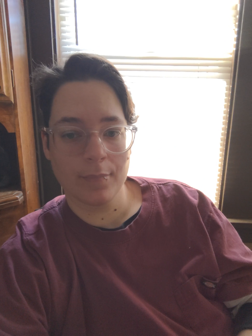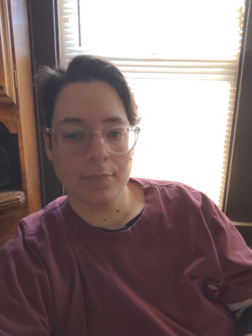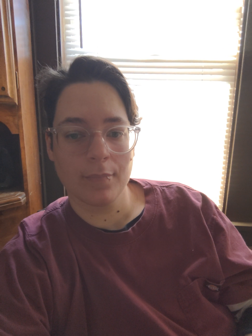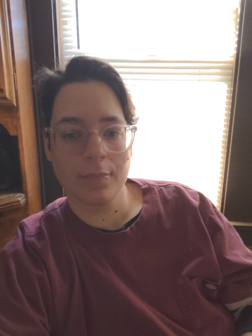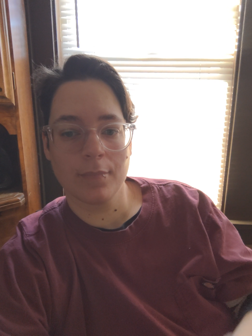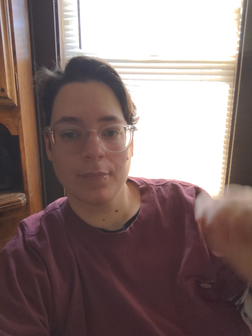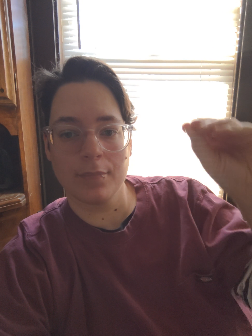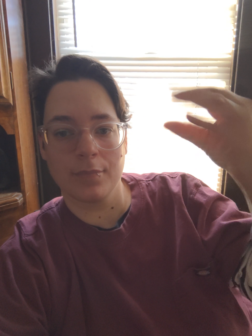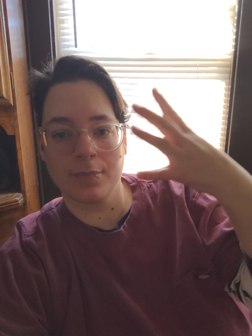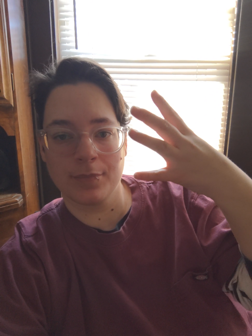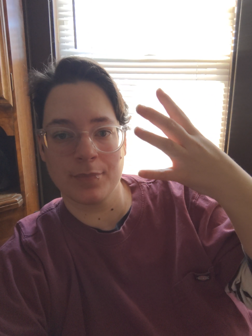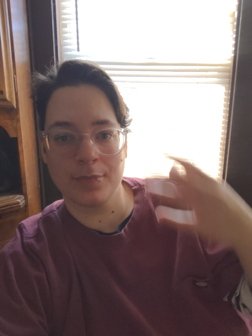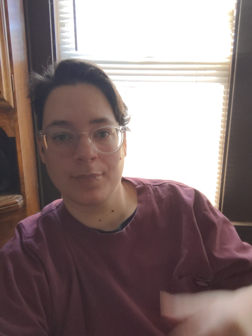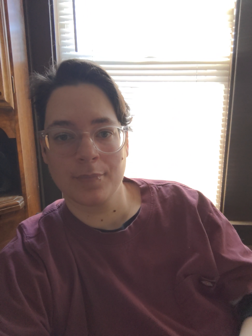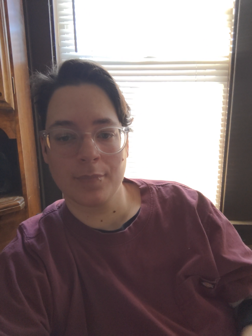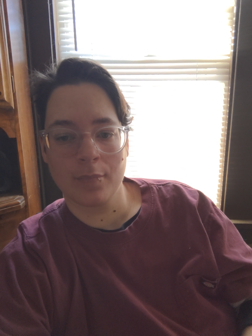sun